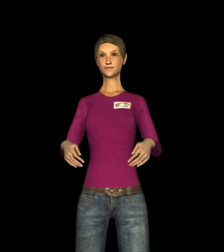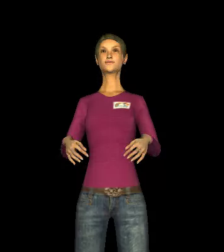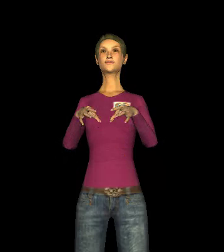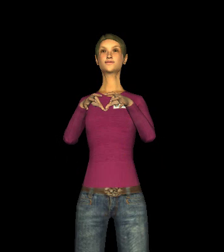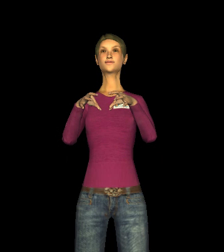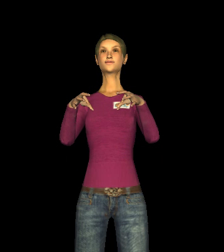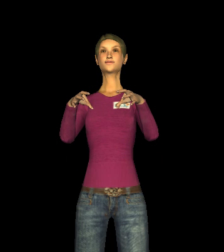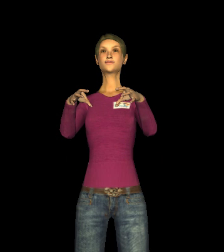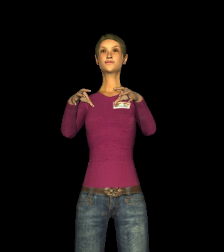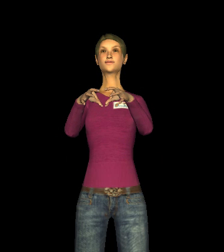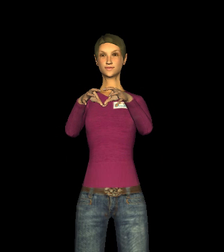غرفة